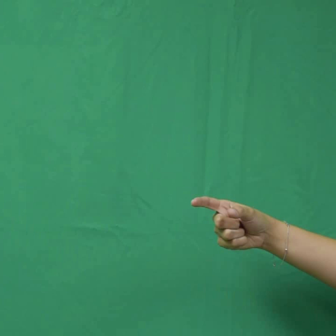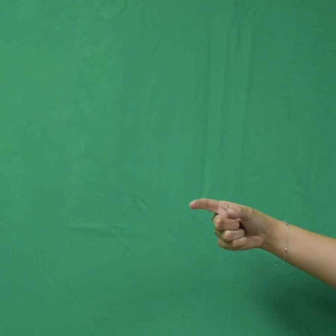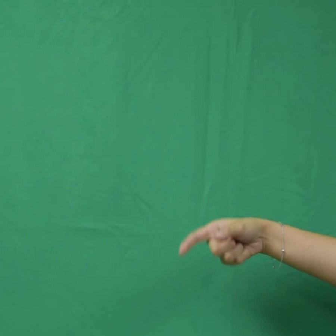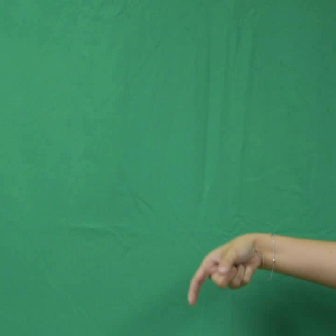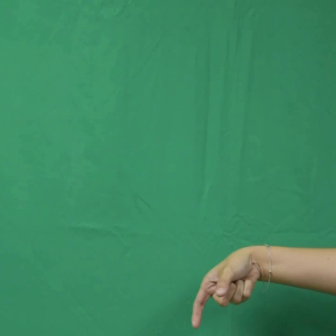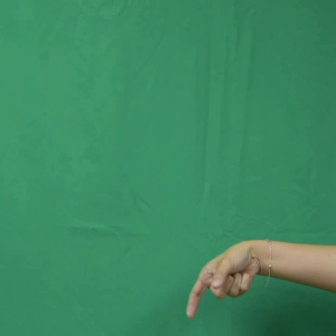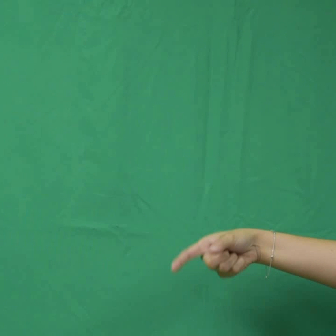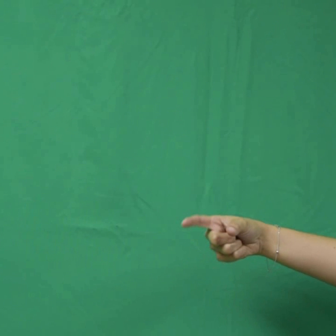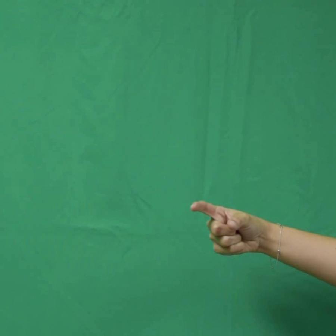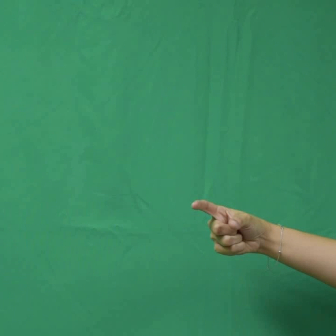Q